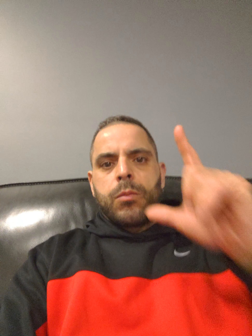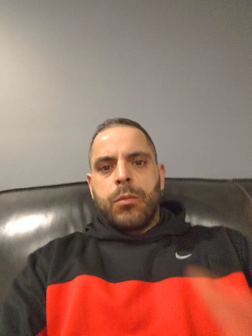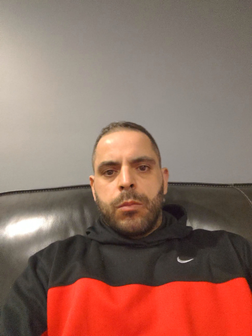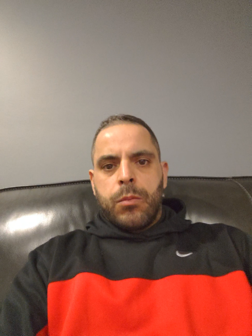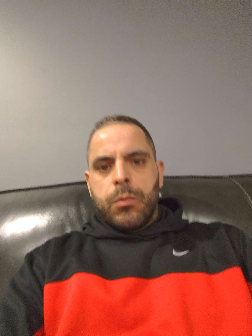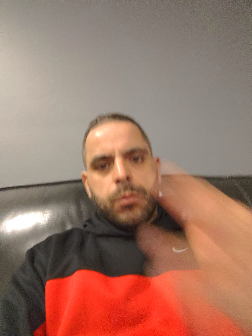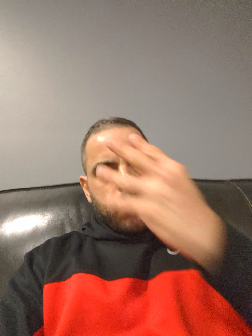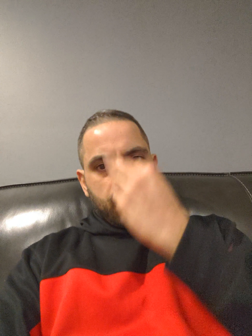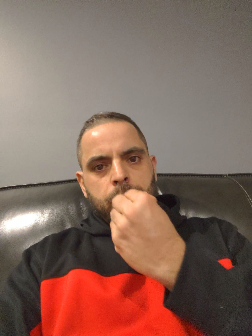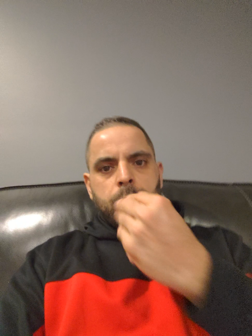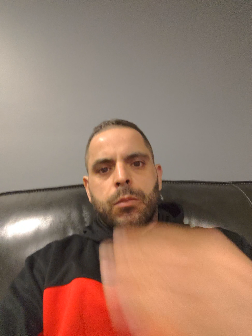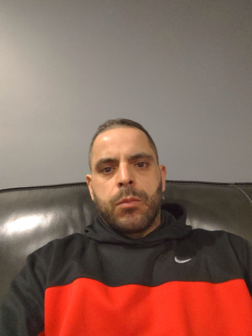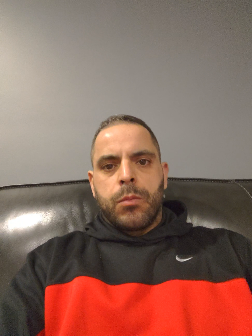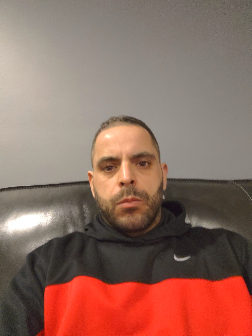sleepy